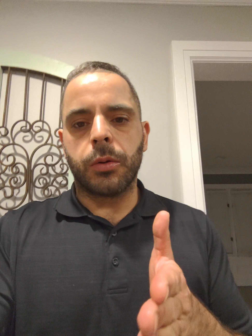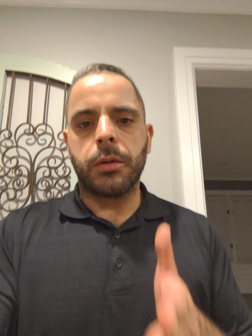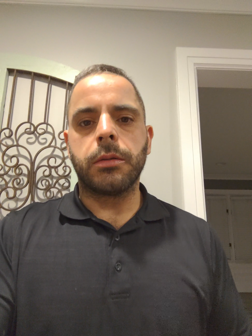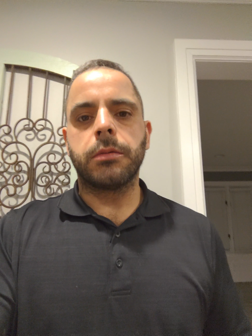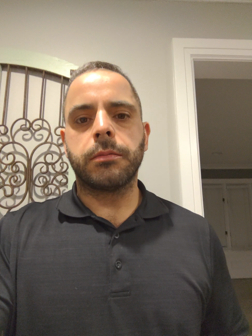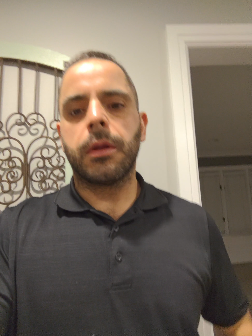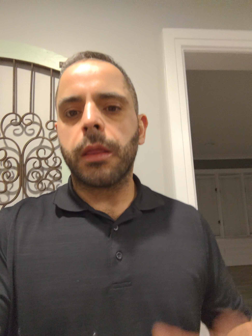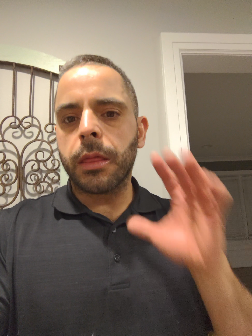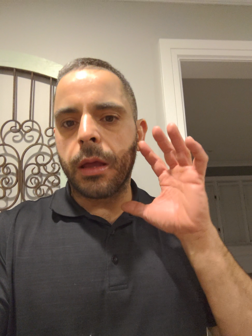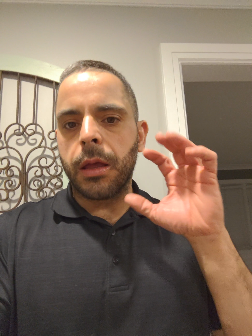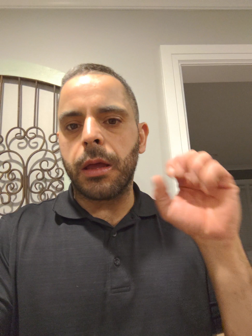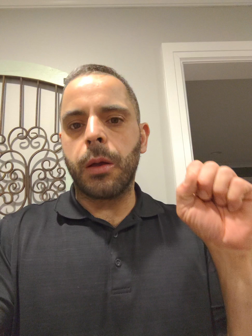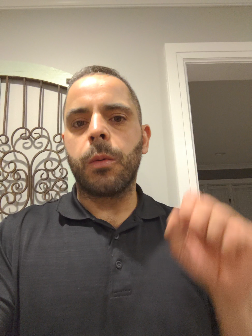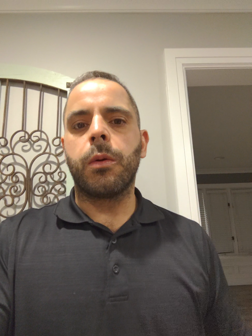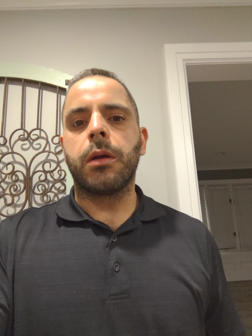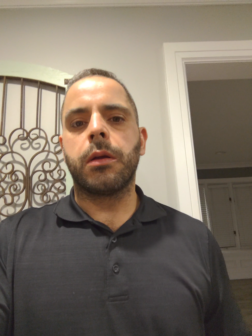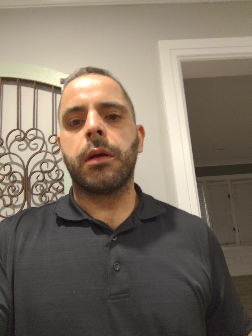loud